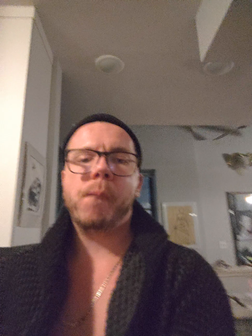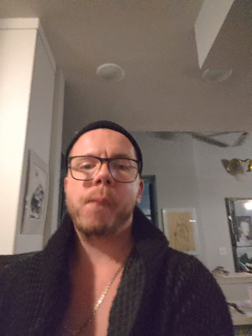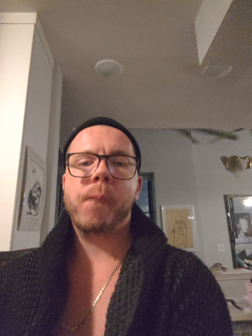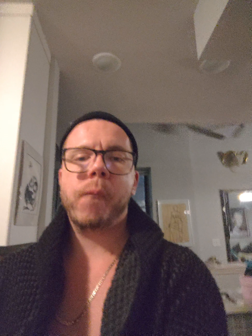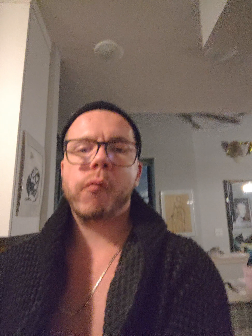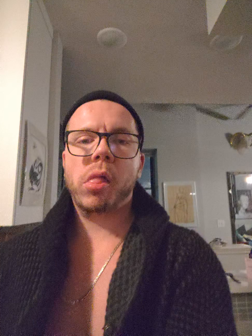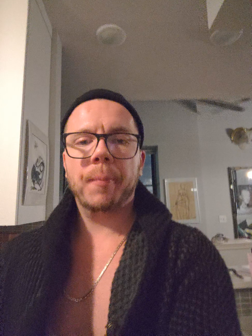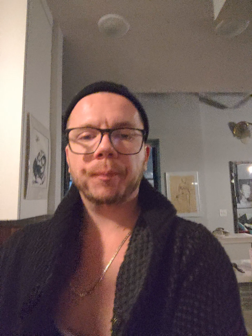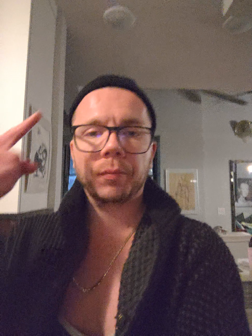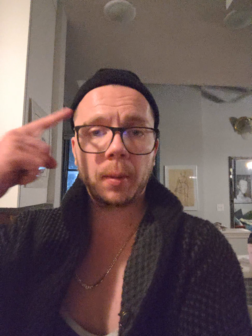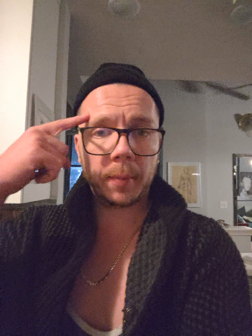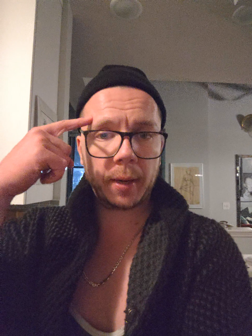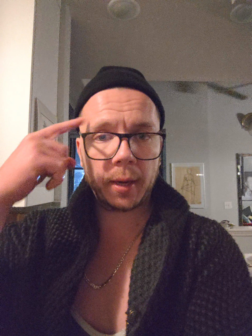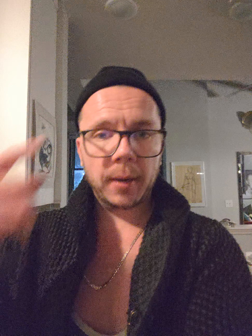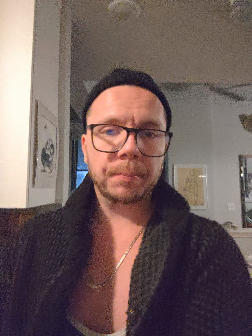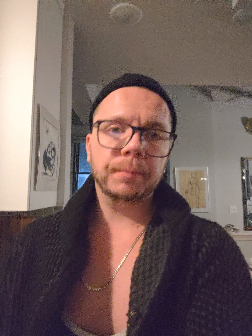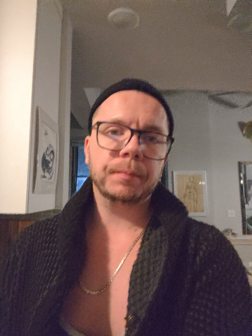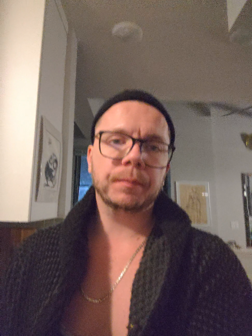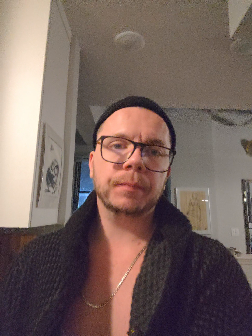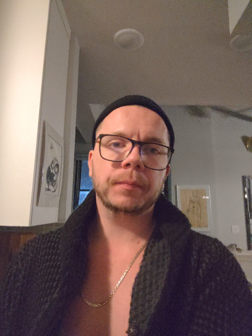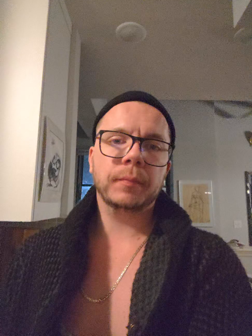penny